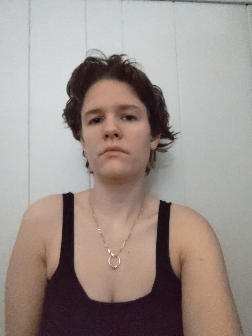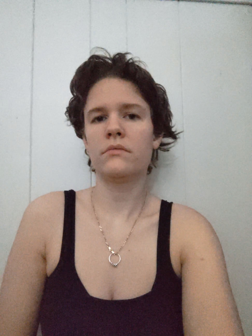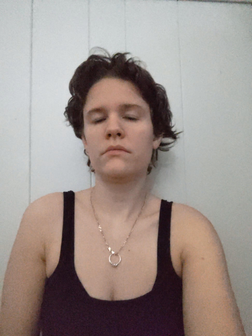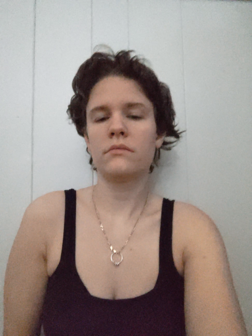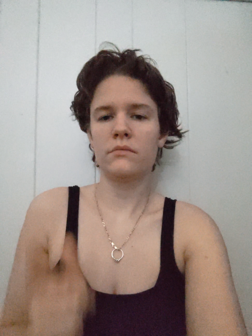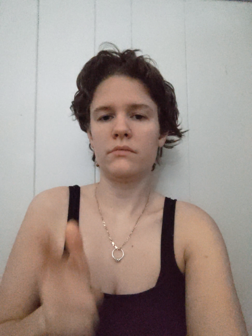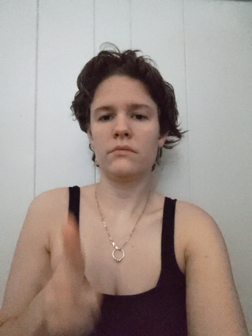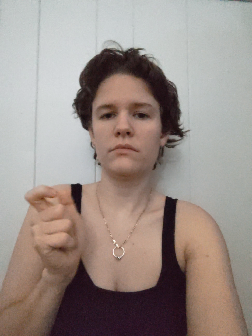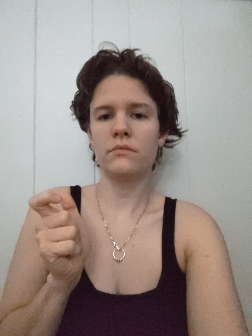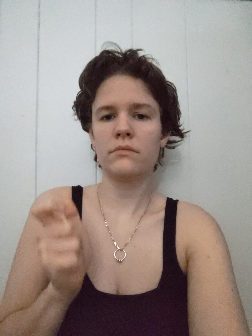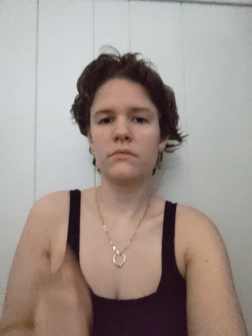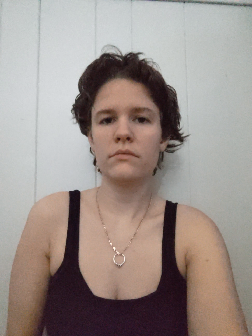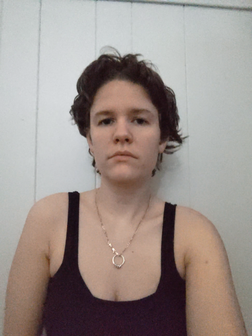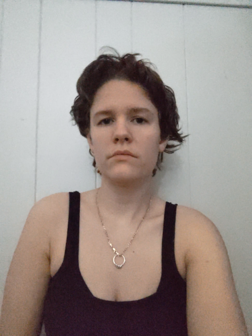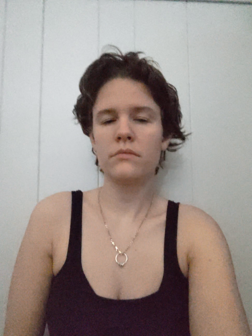fast